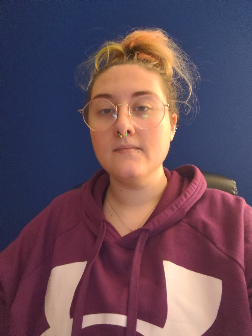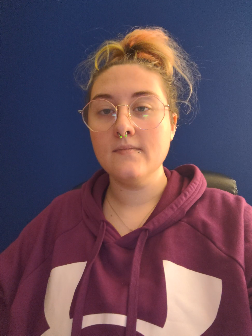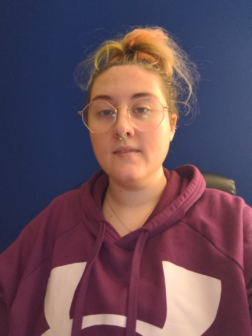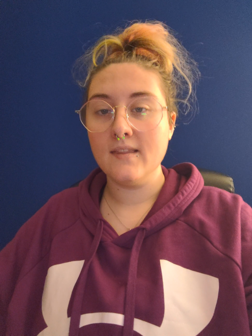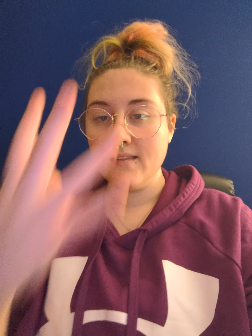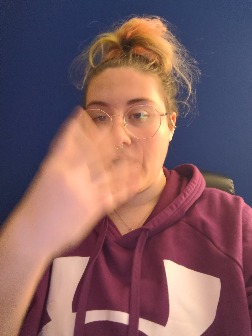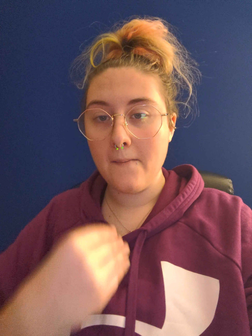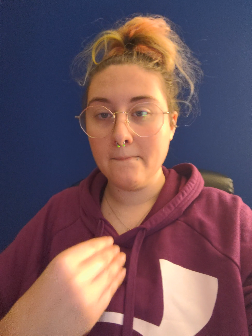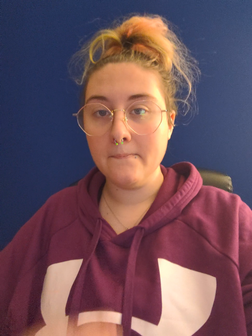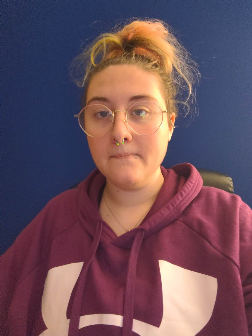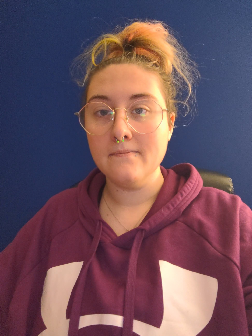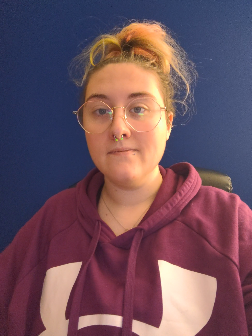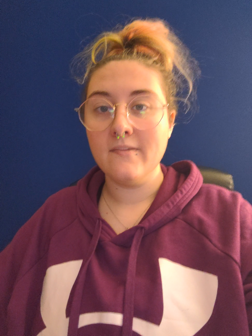nap